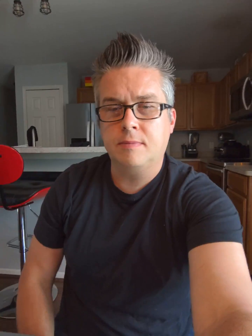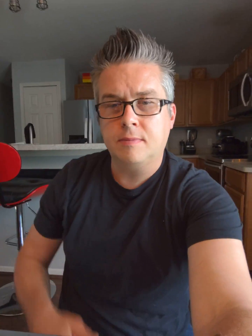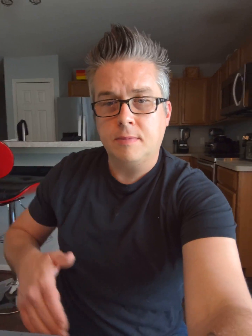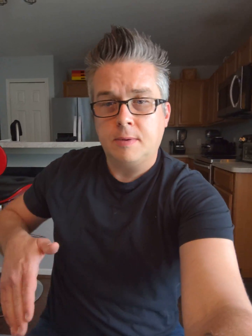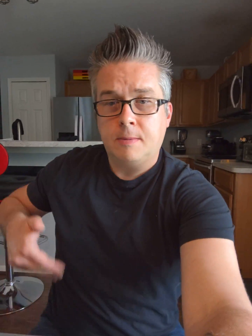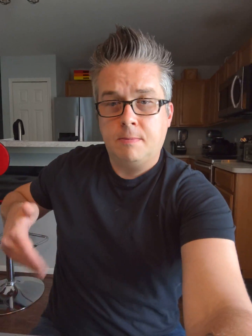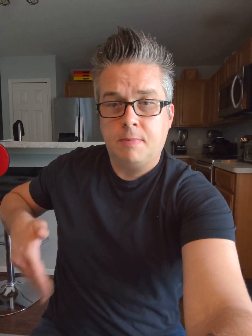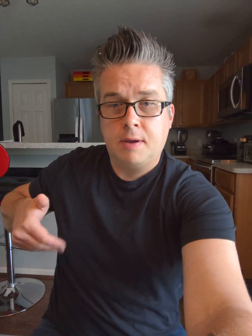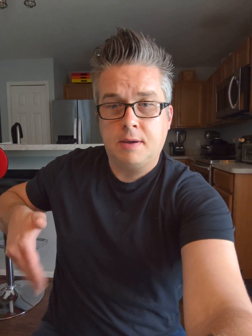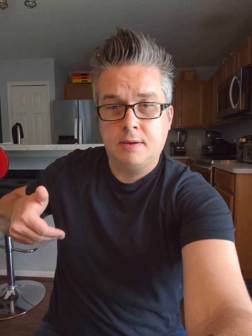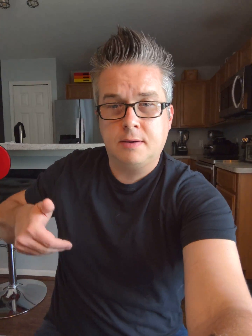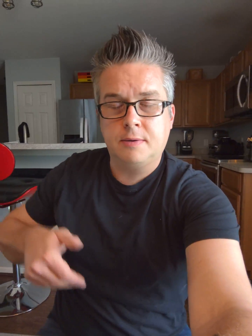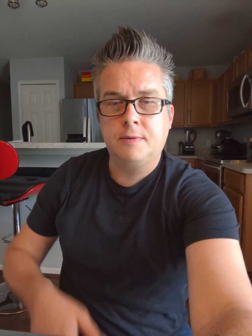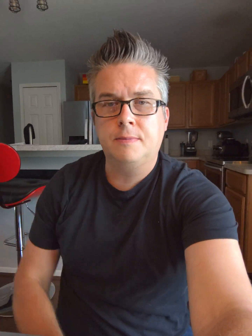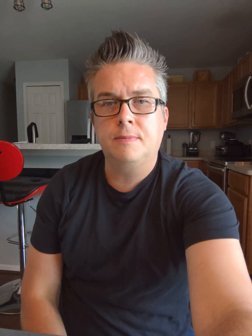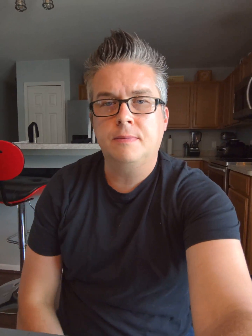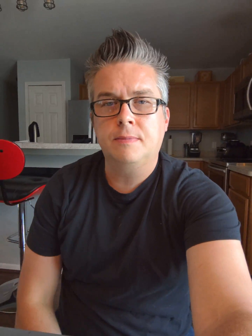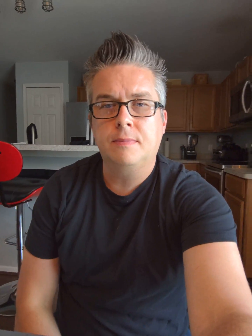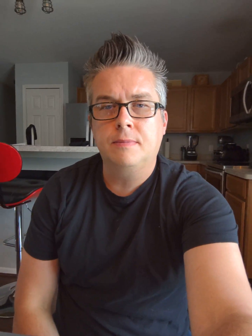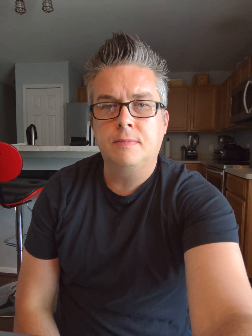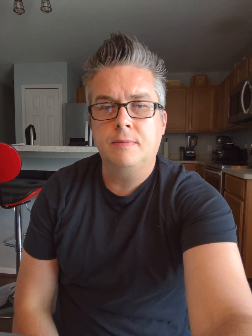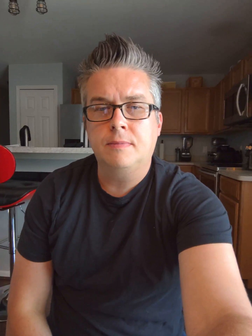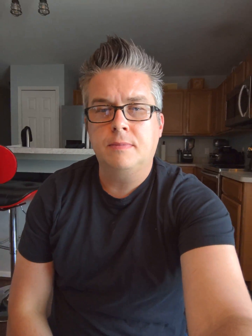pants